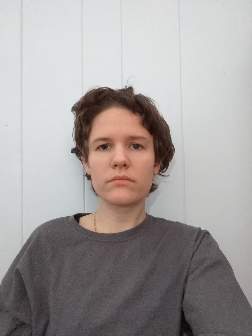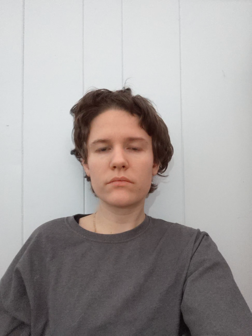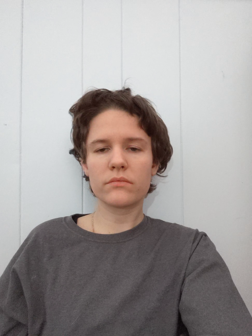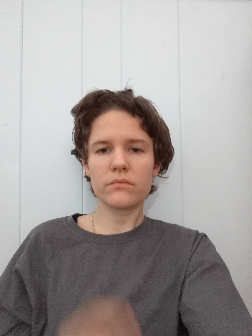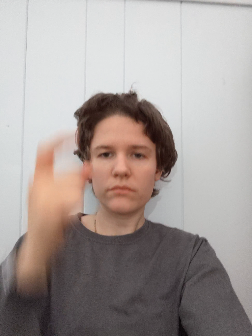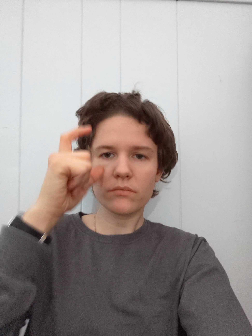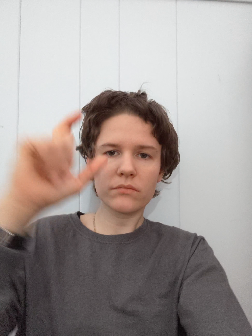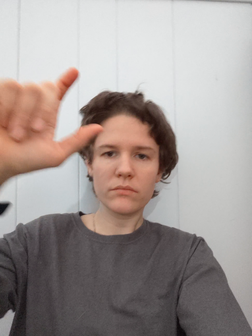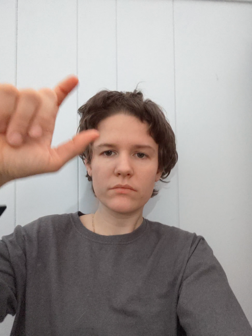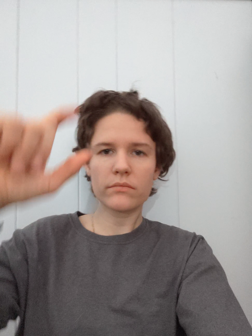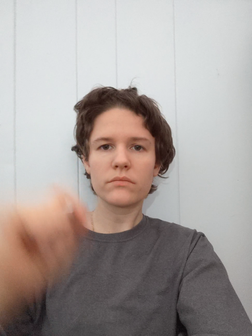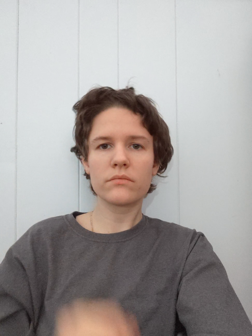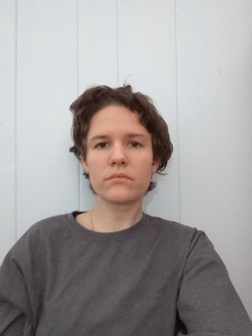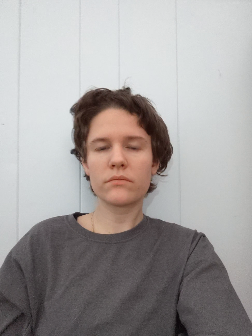moon